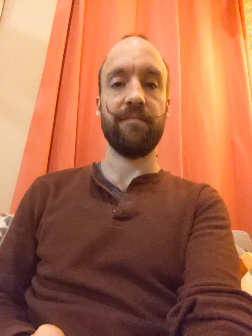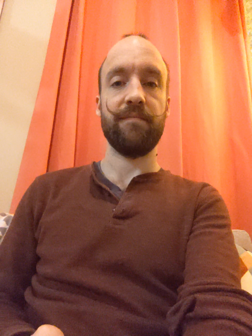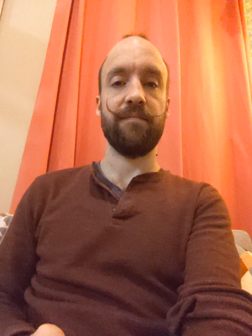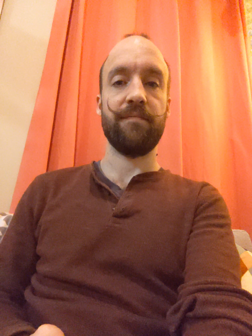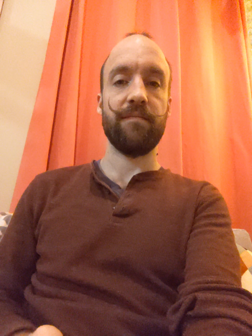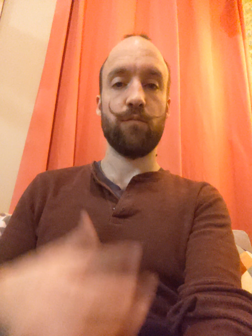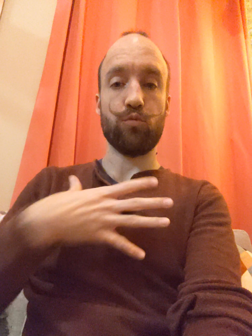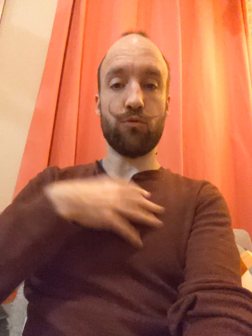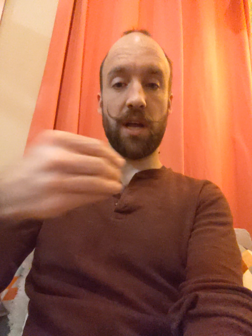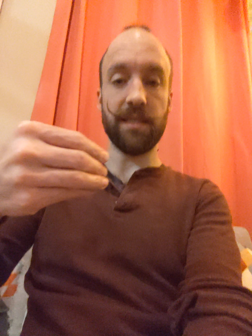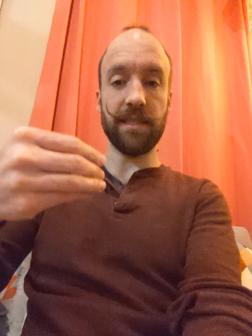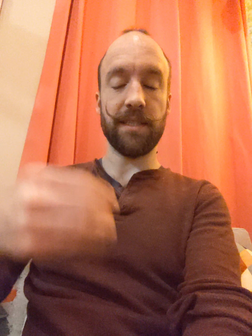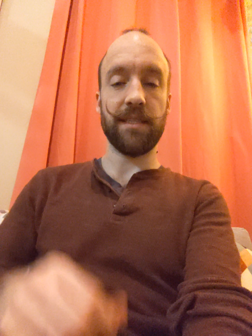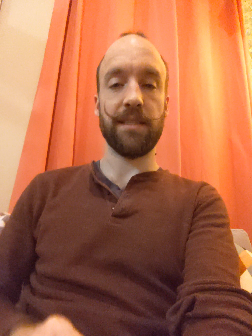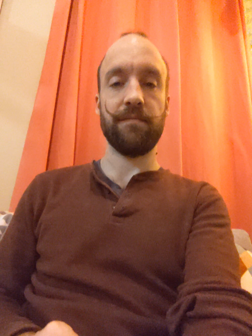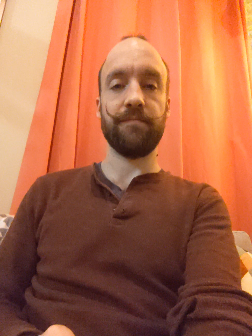white